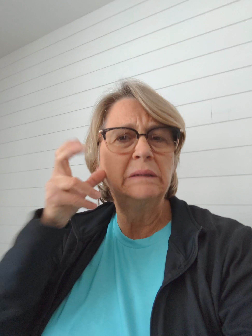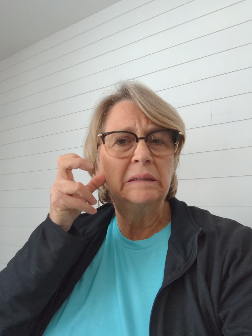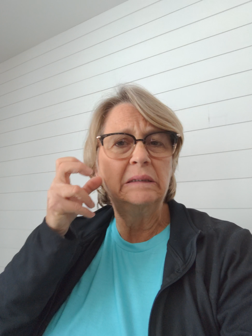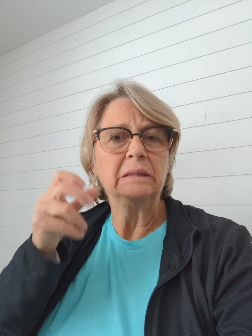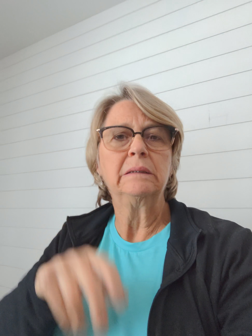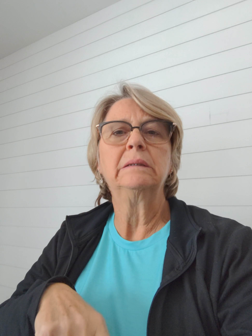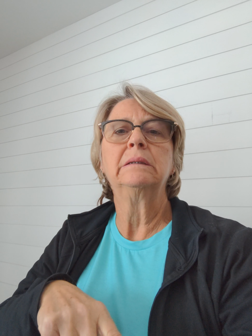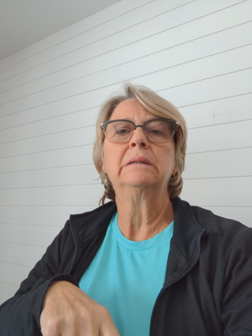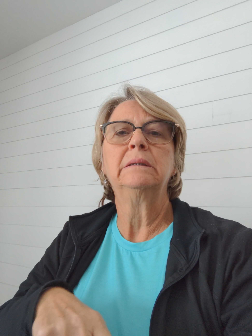listen